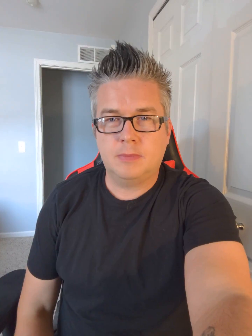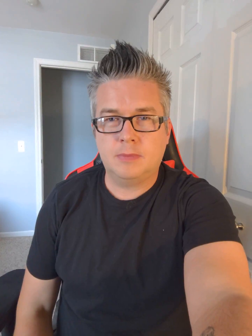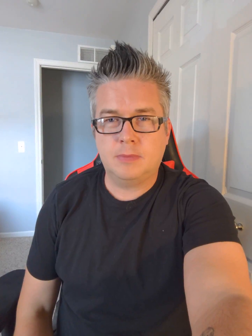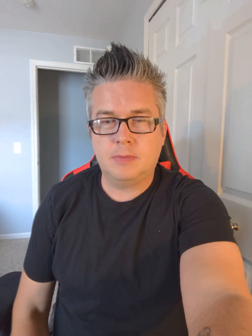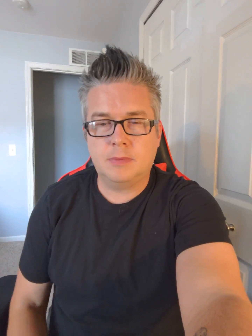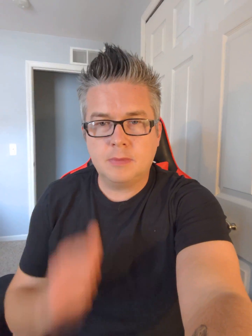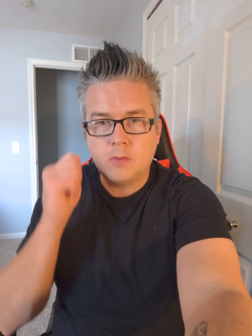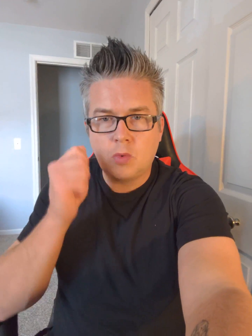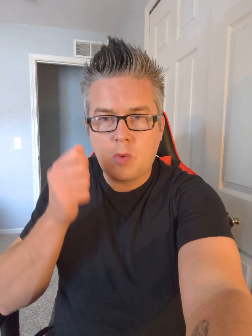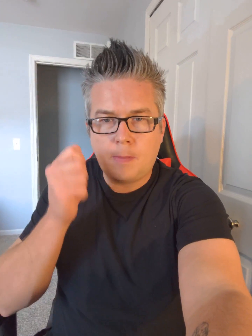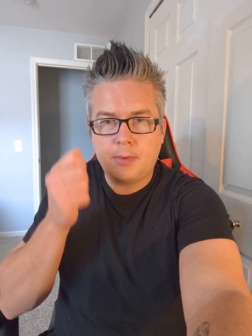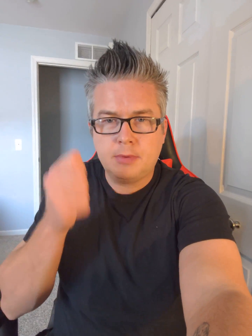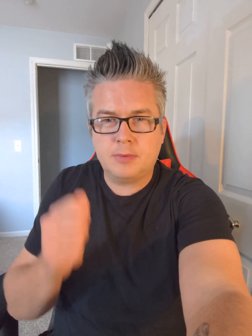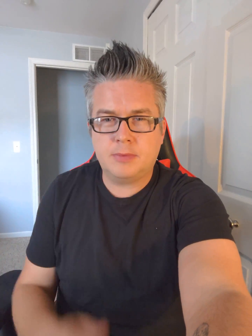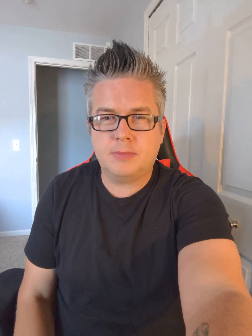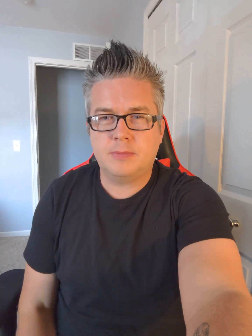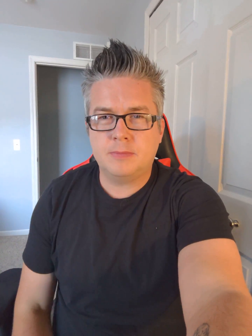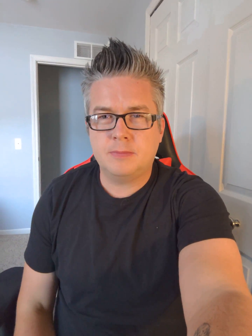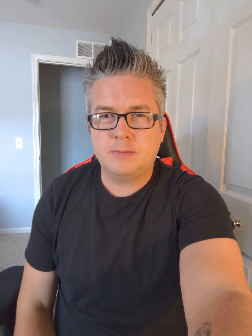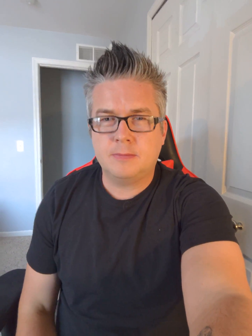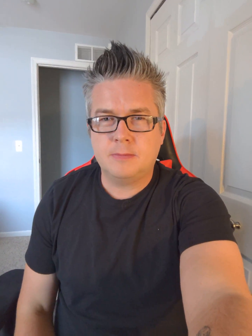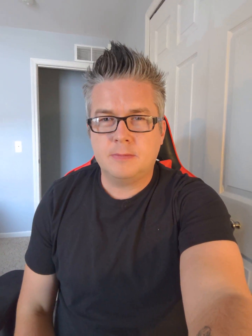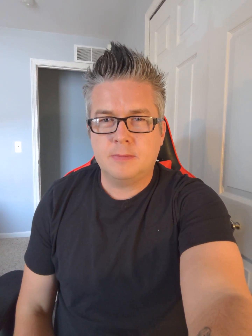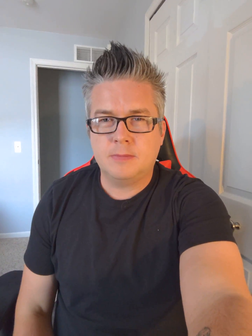hammer